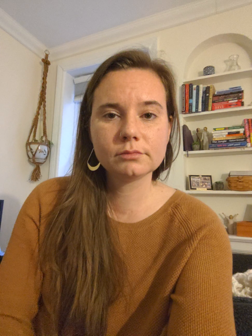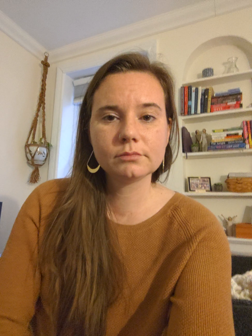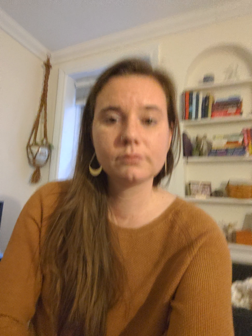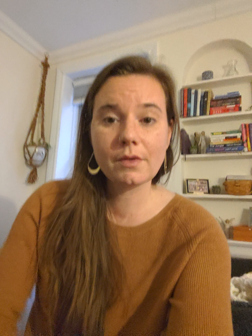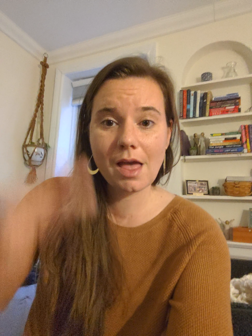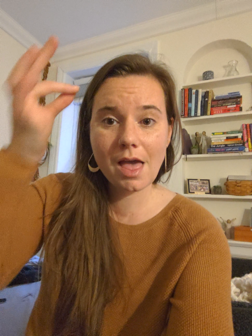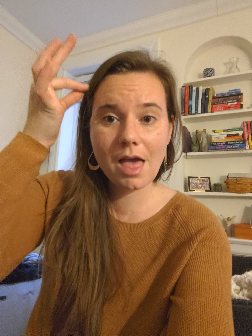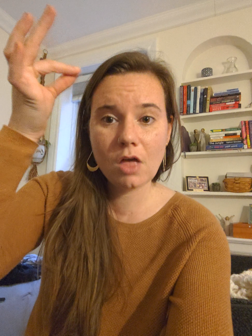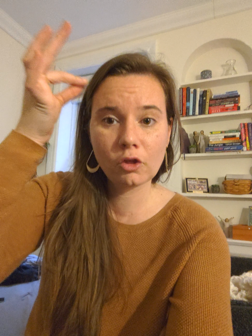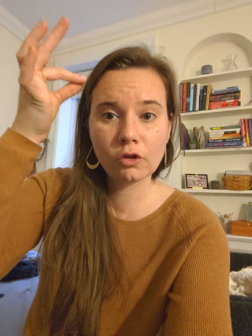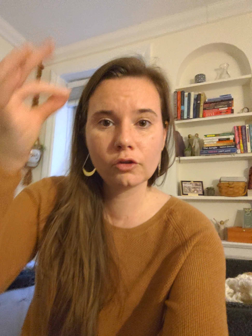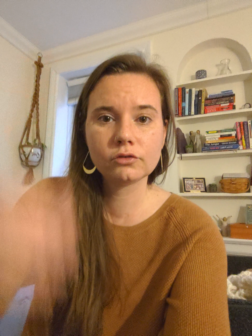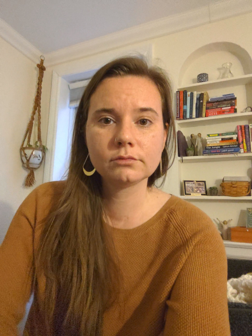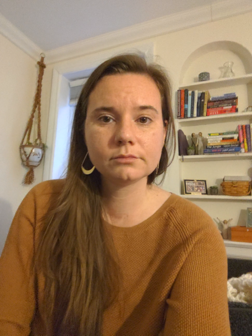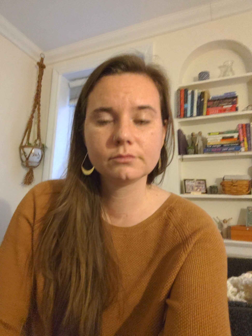hair